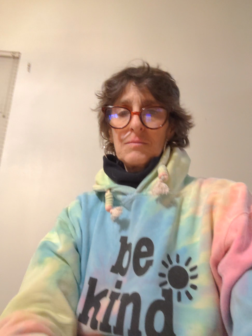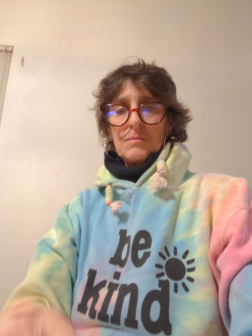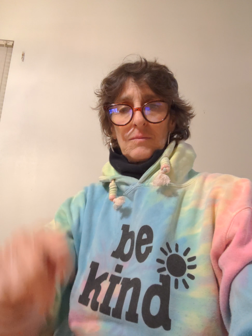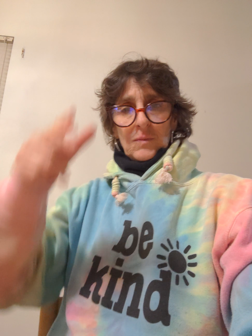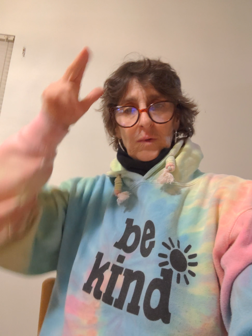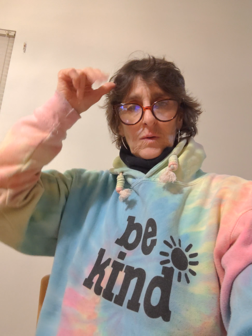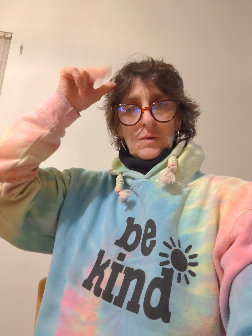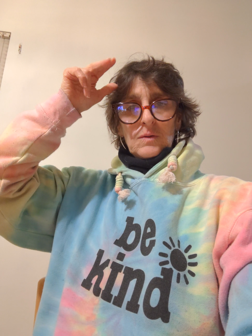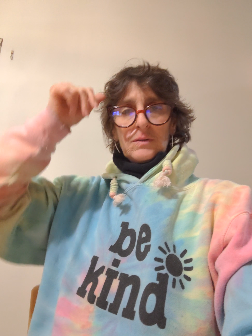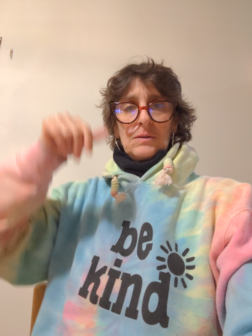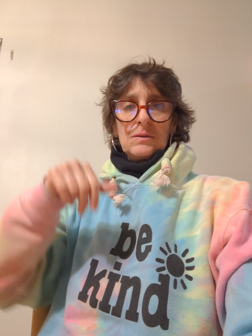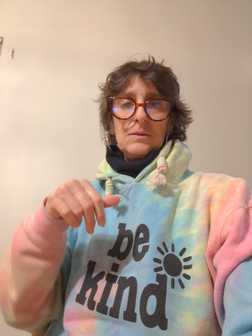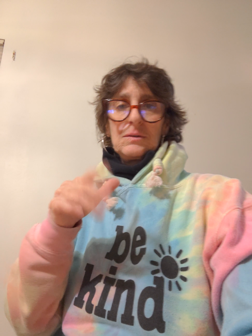horse